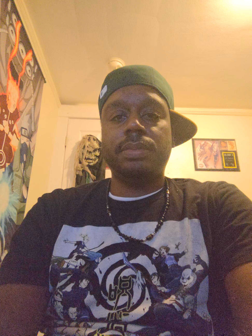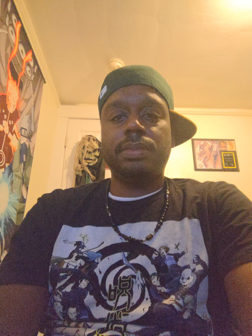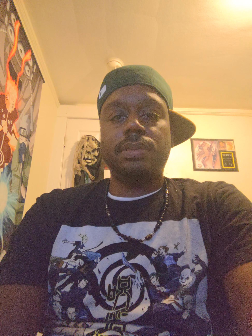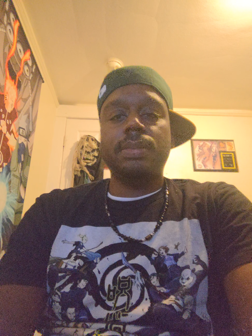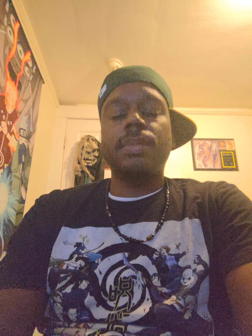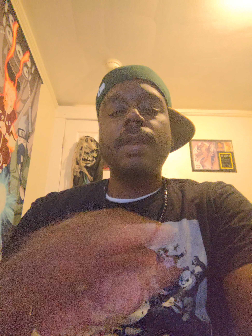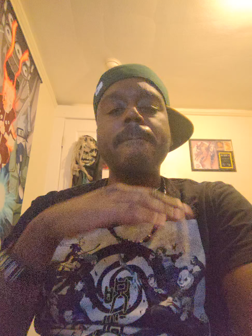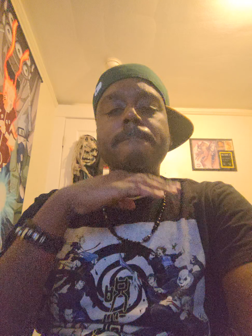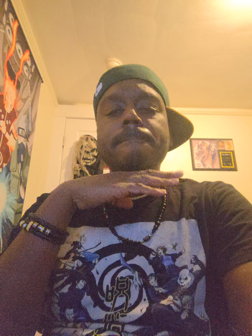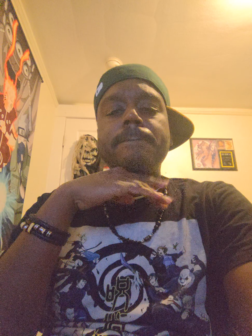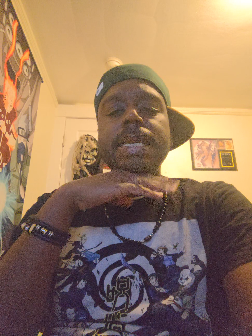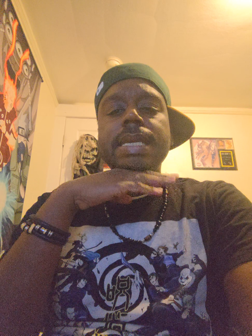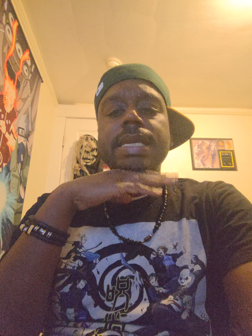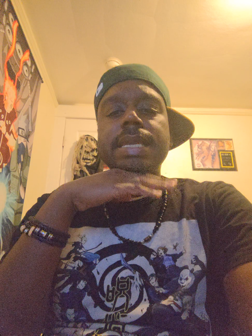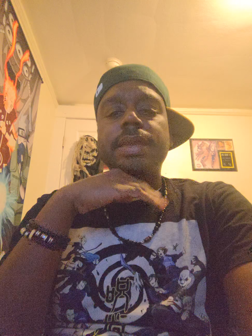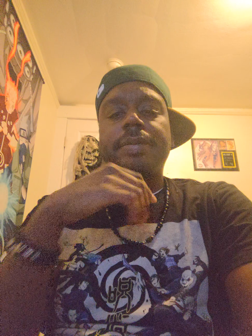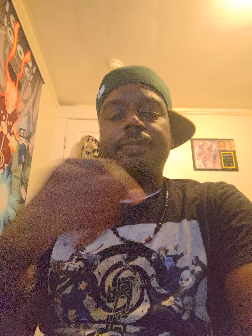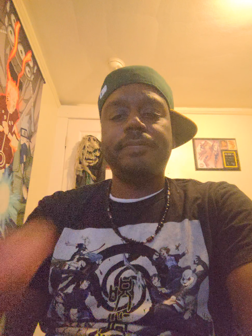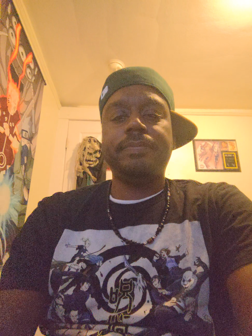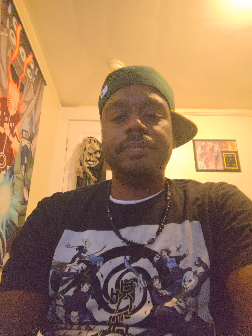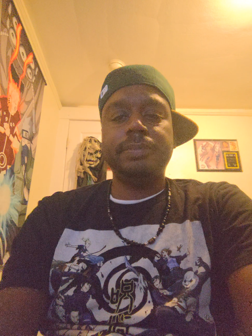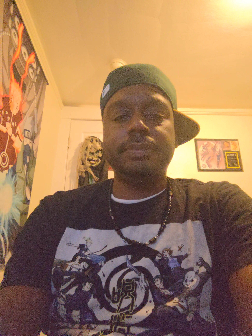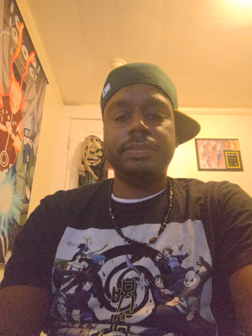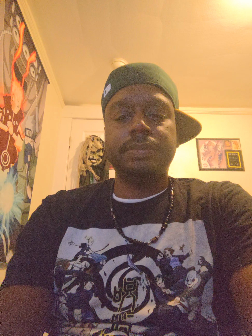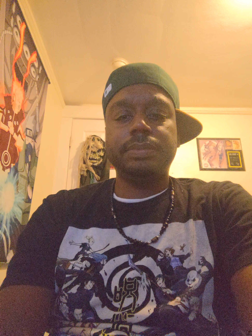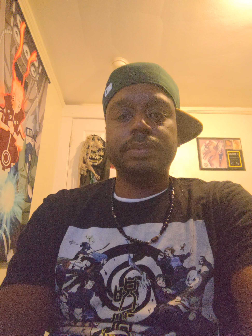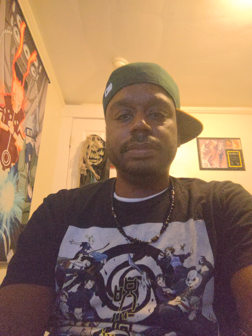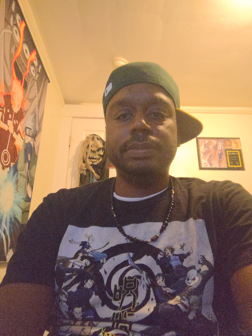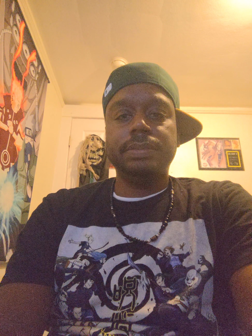pig